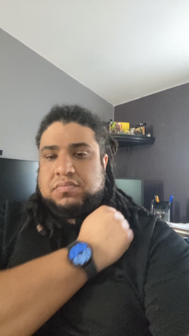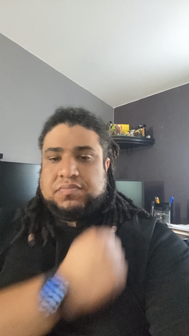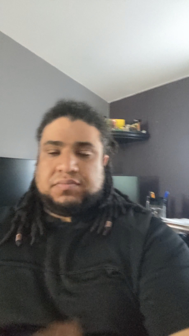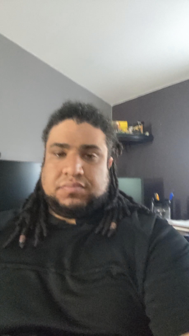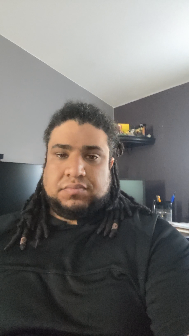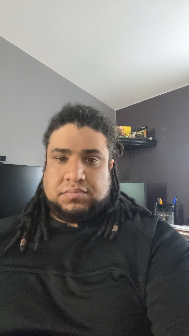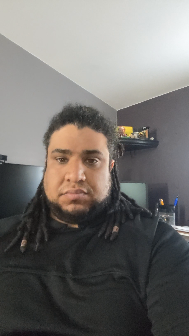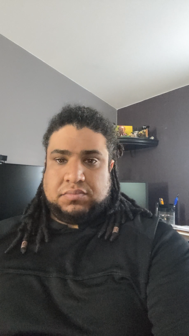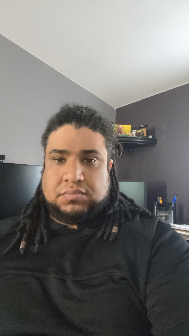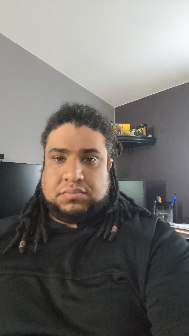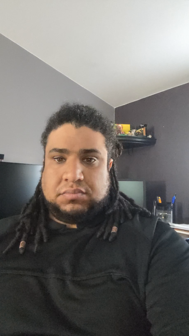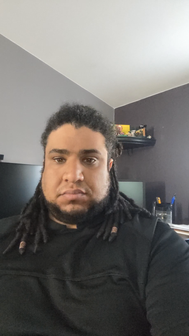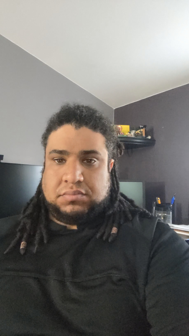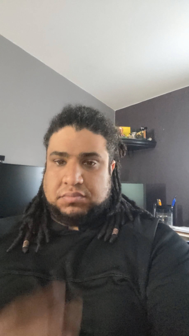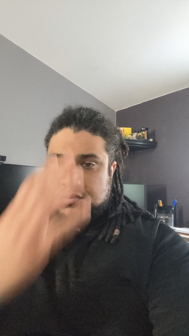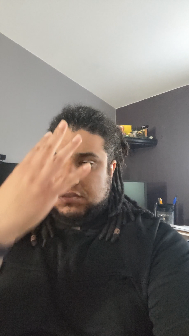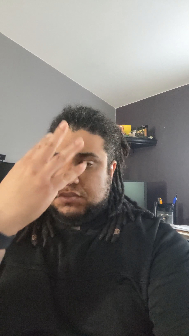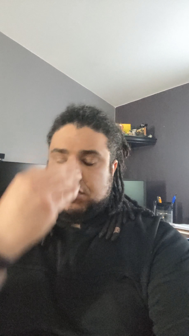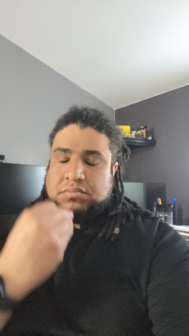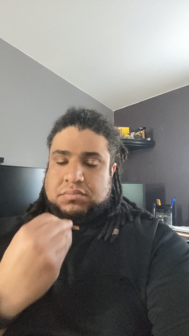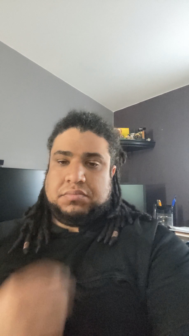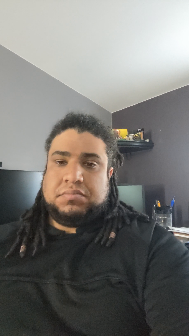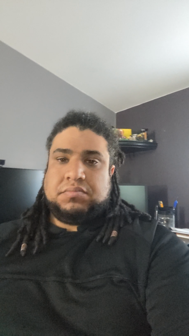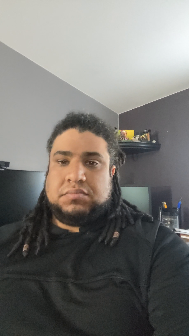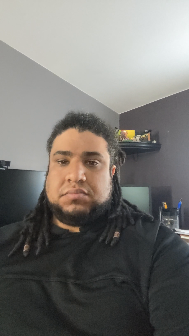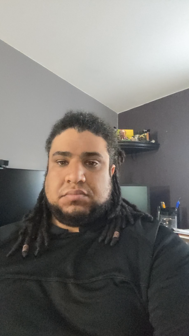asleep